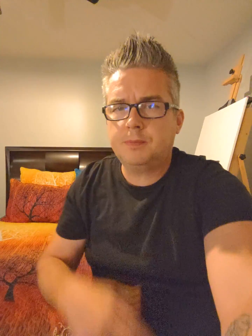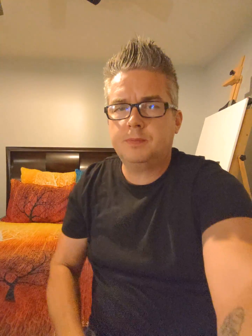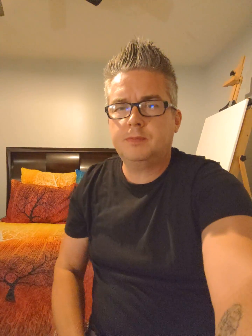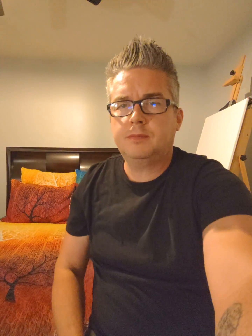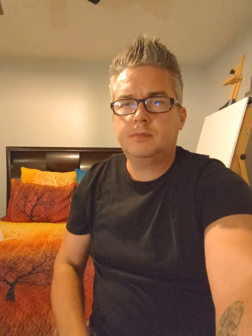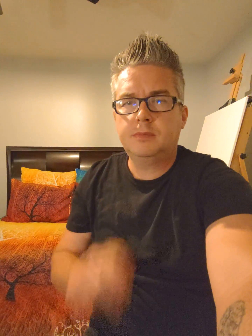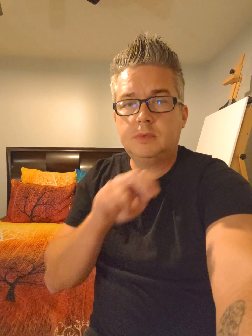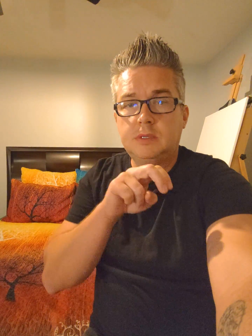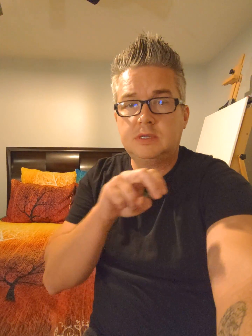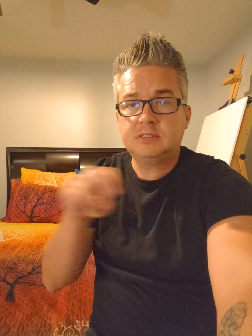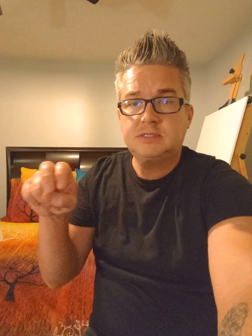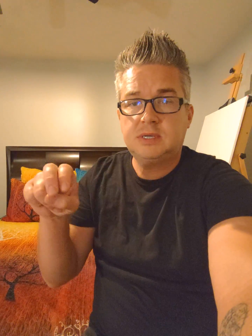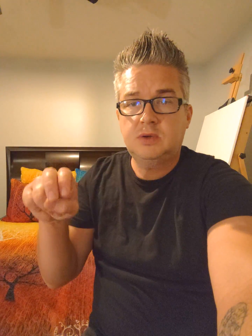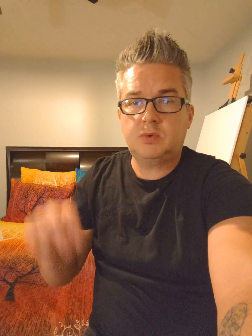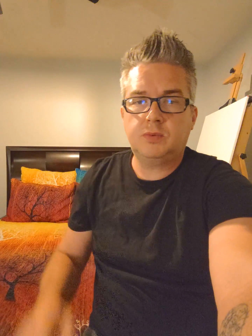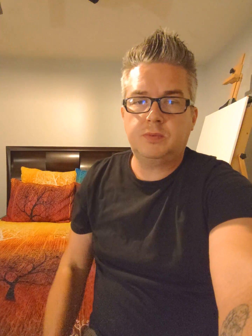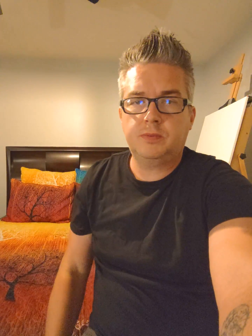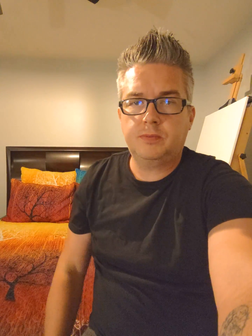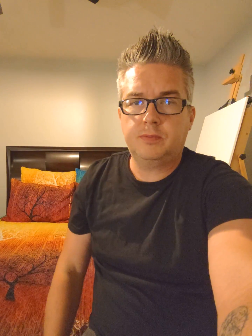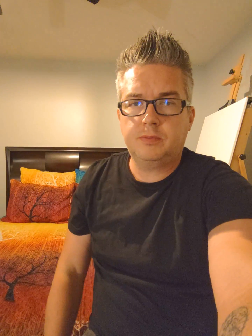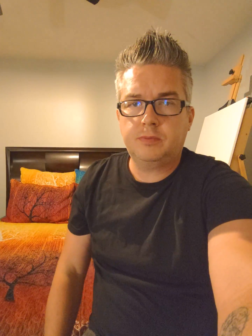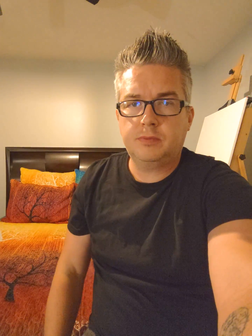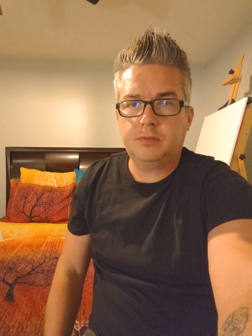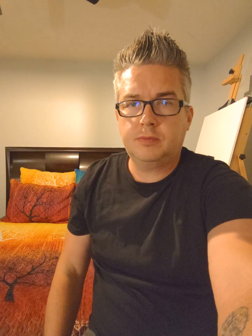porch